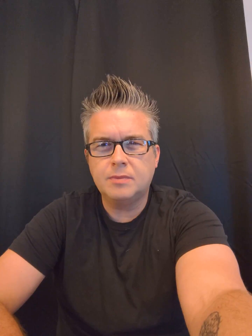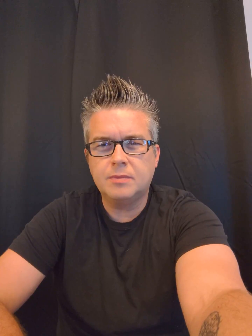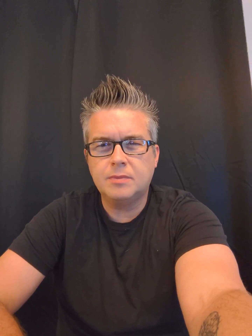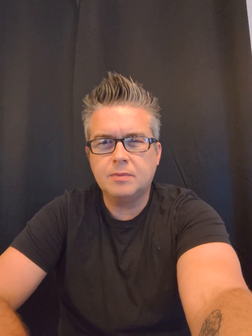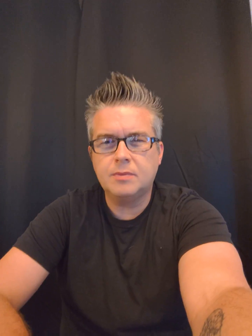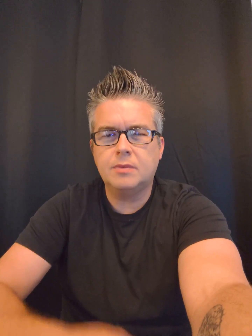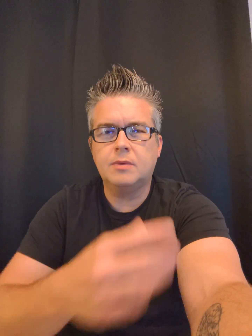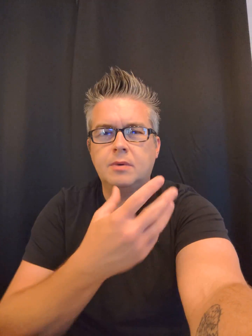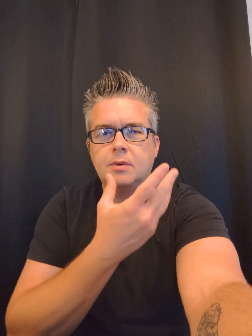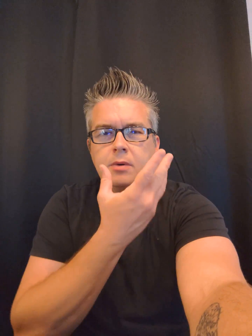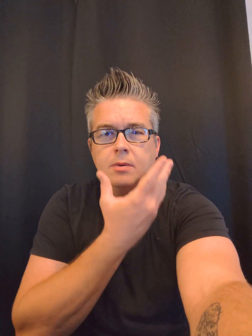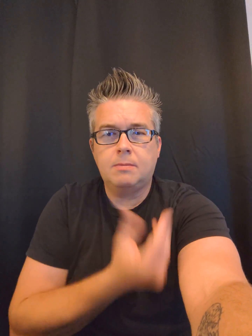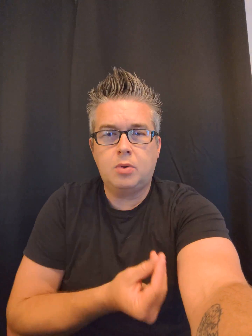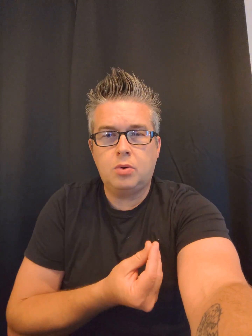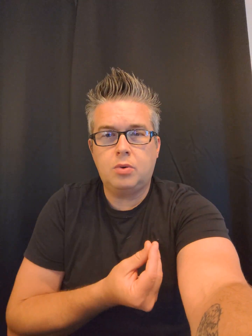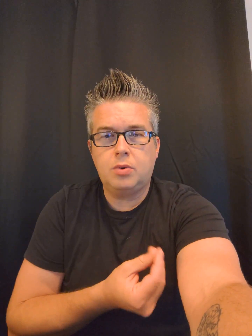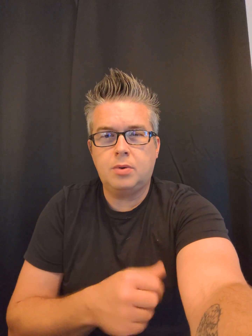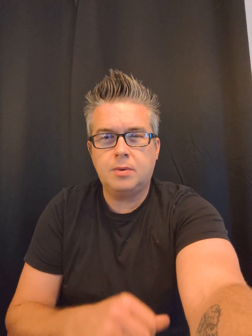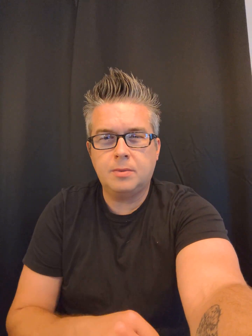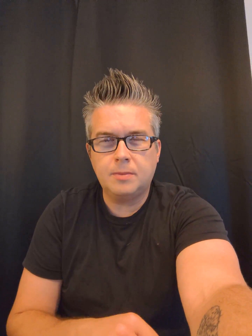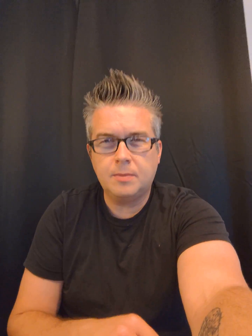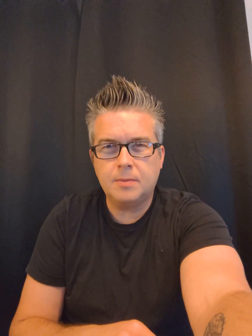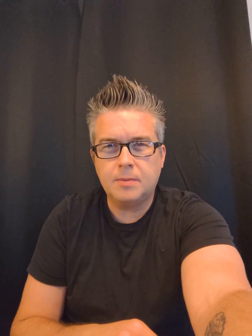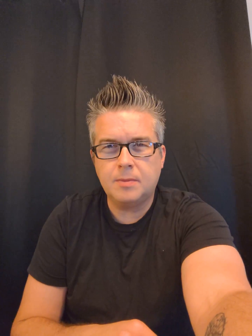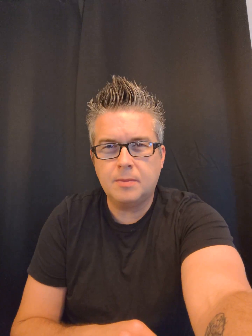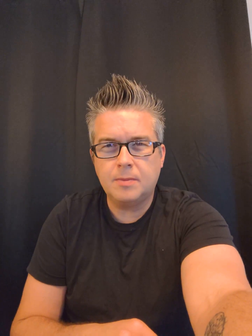poor